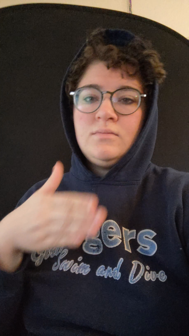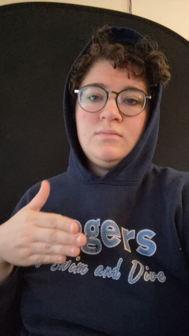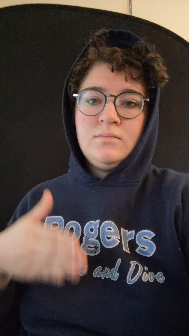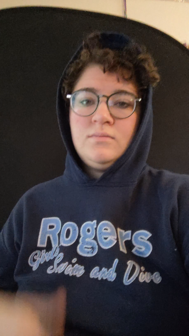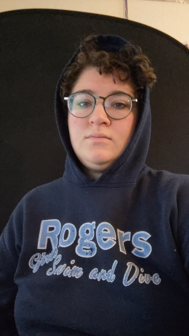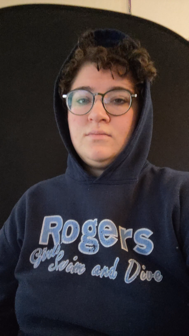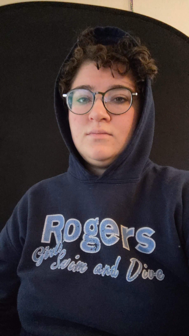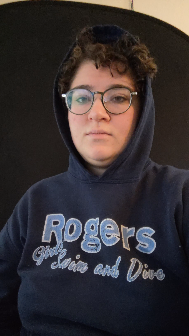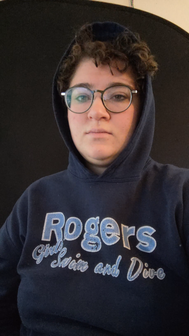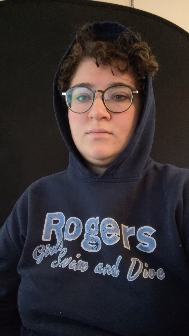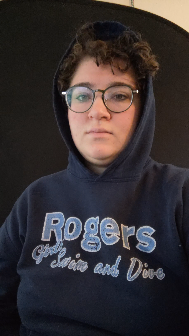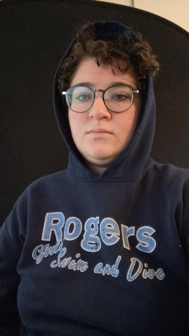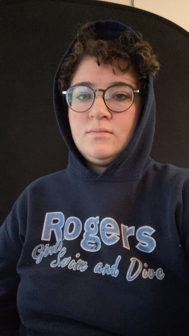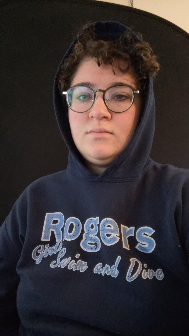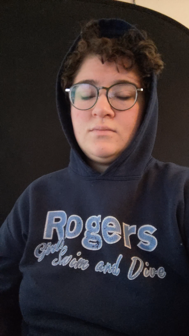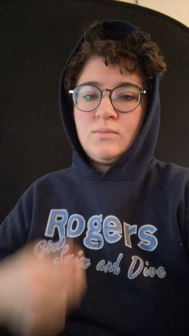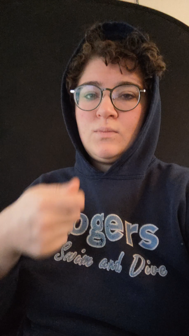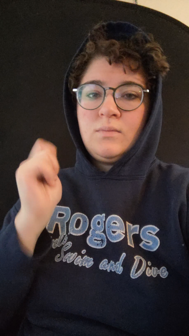rip